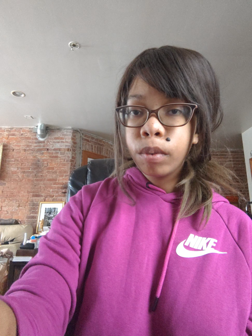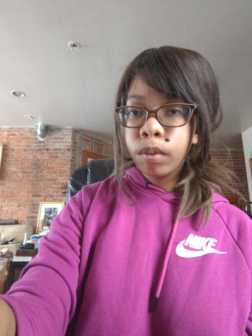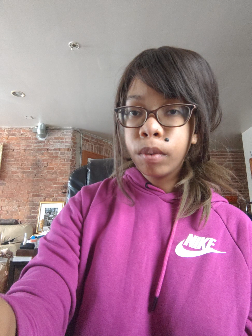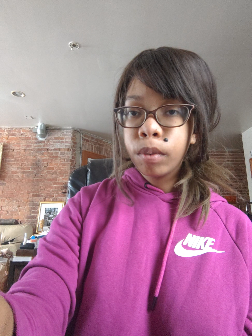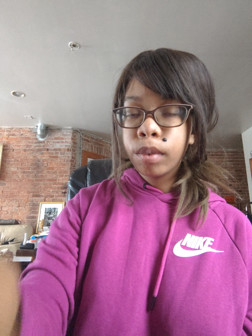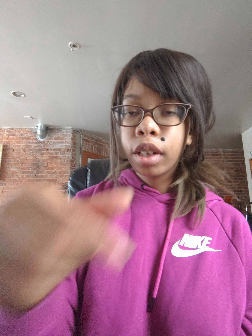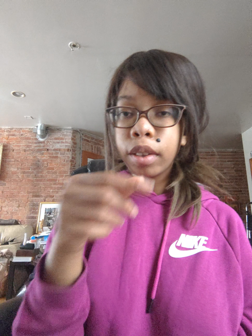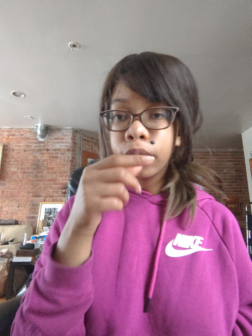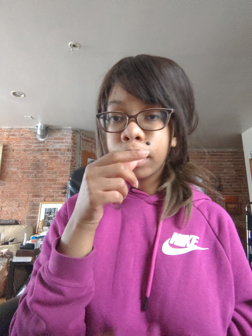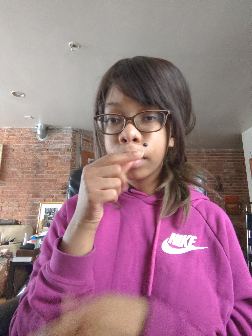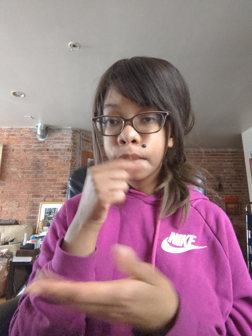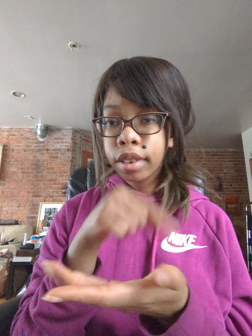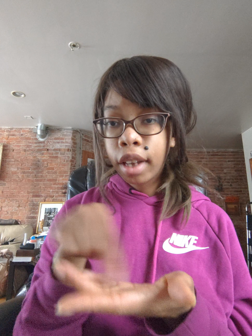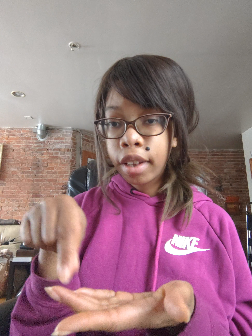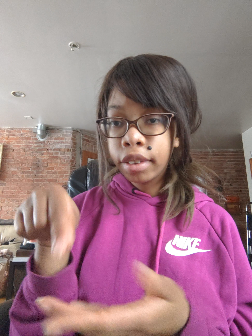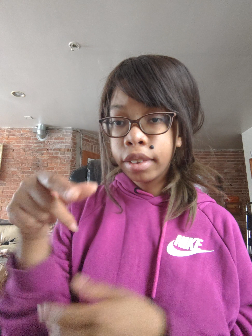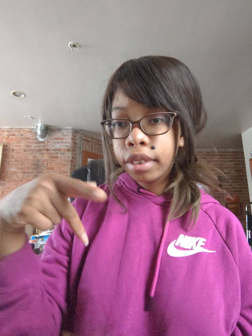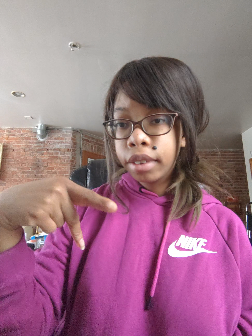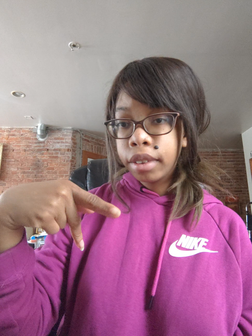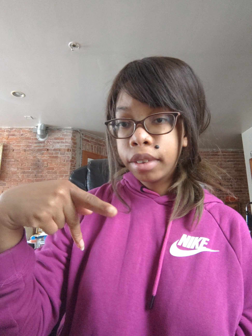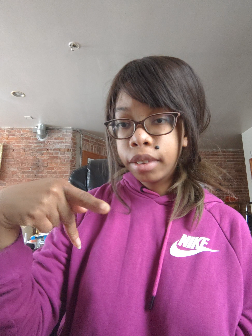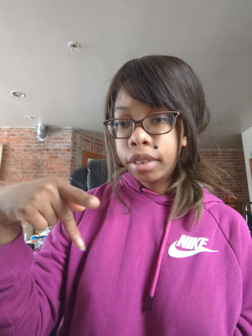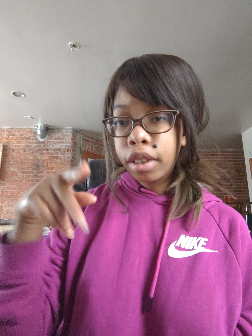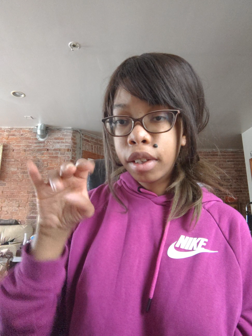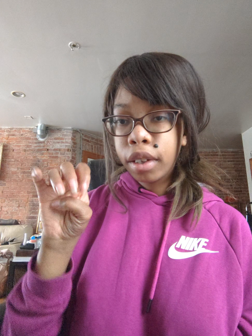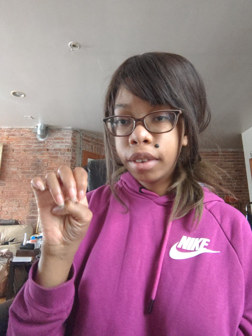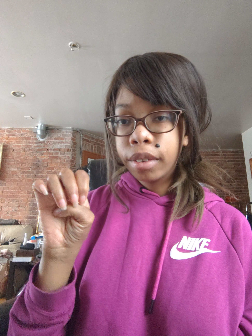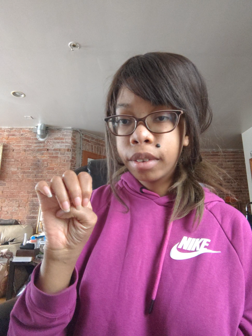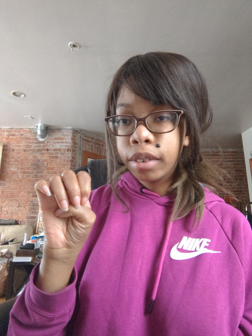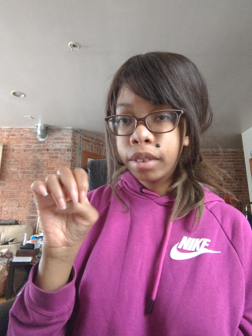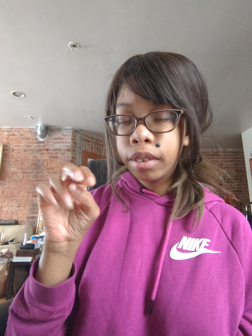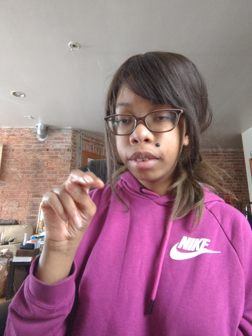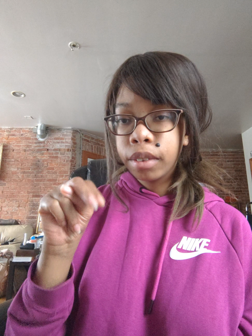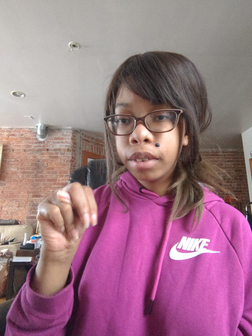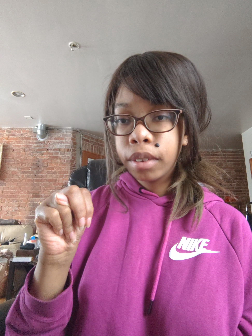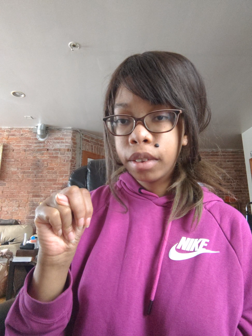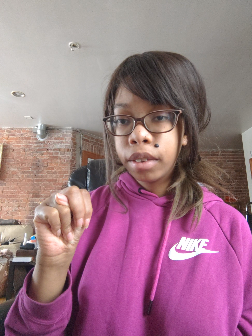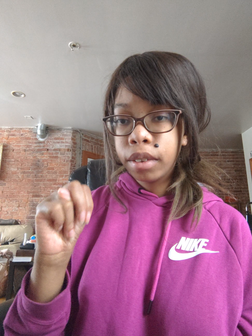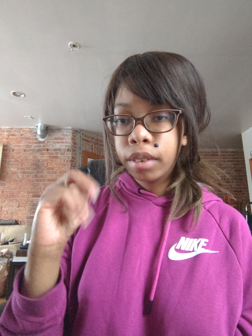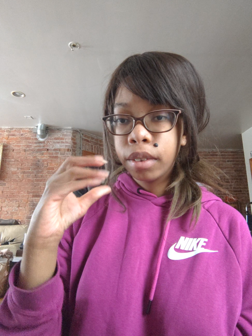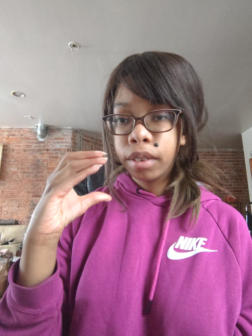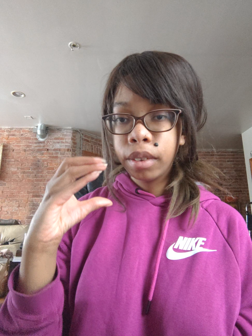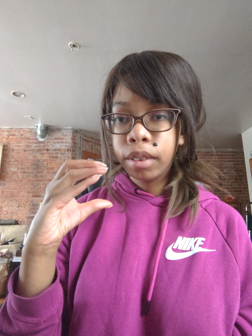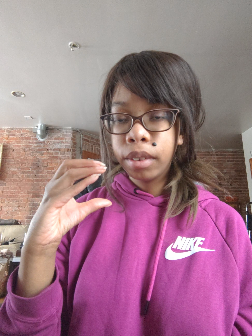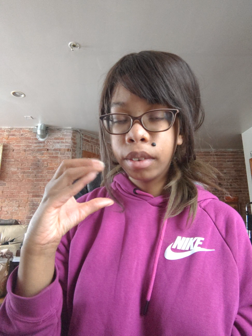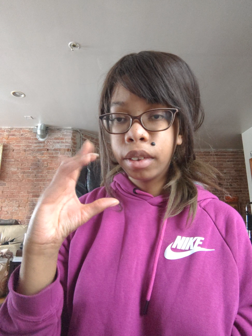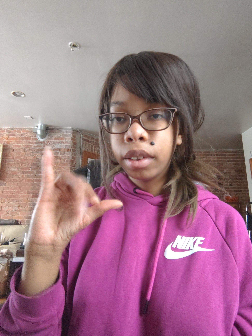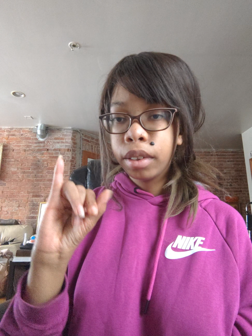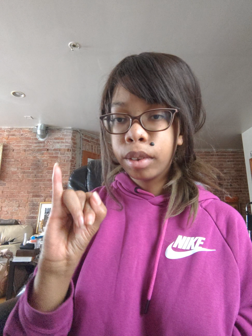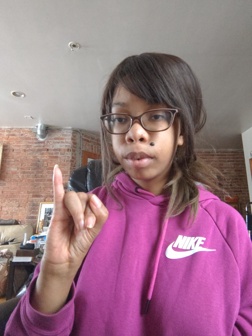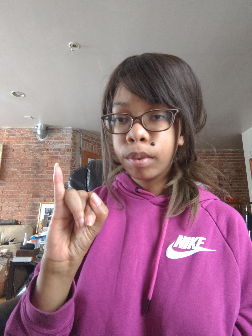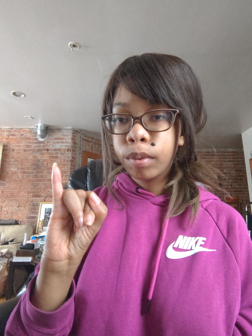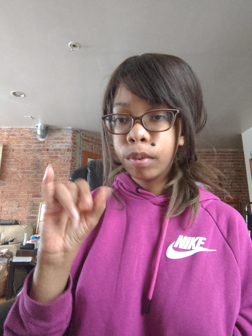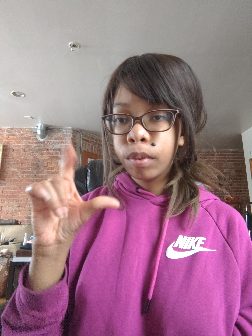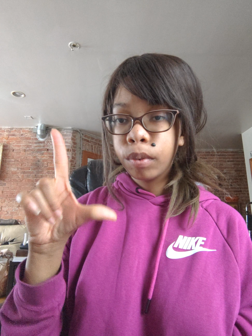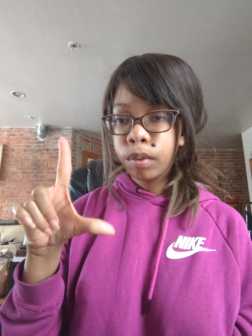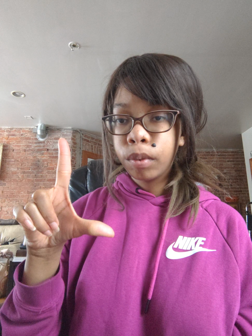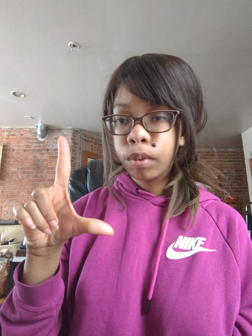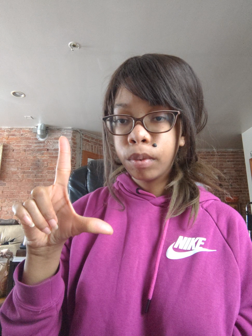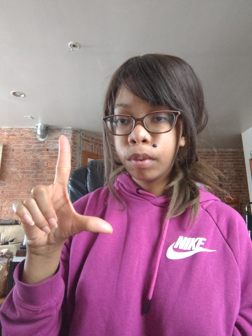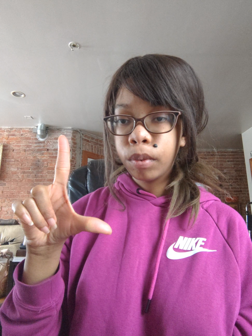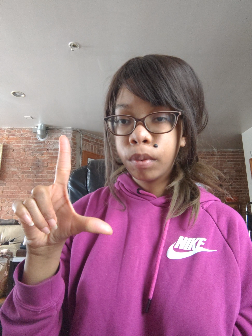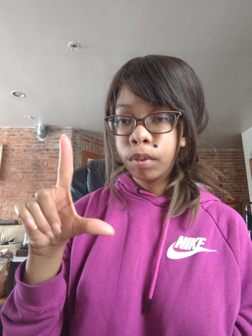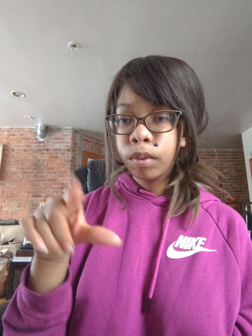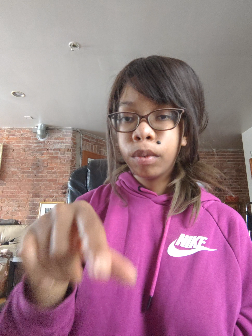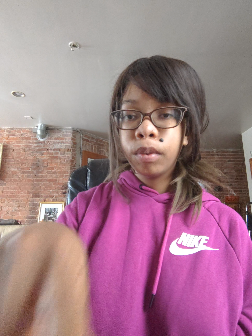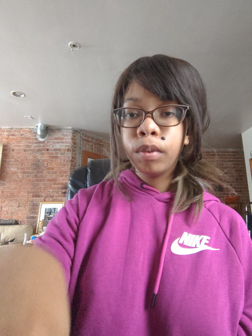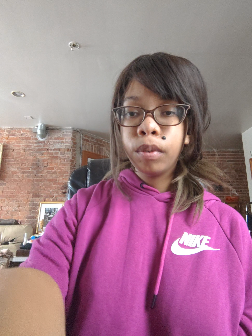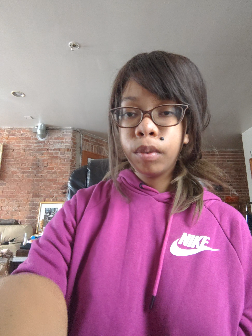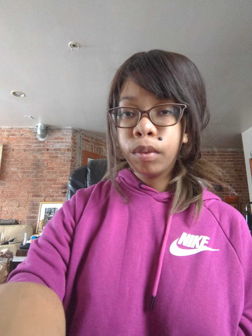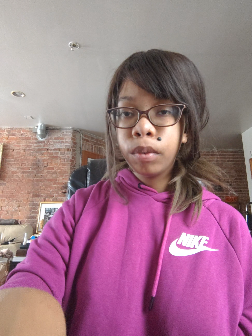pencil